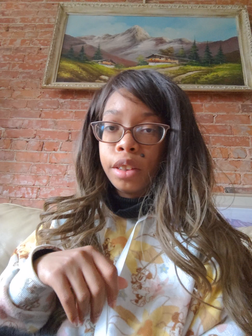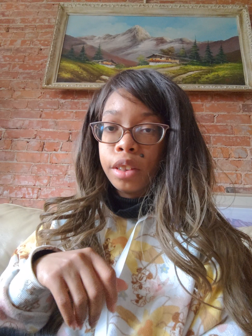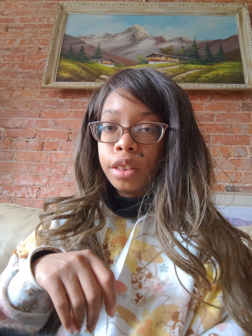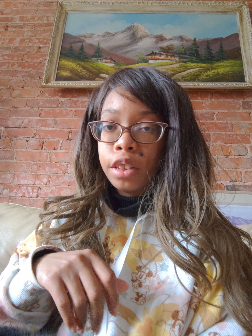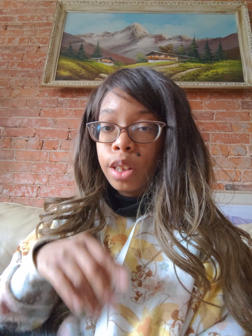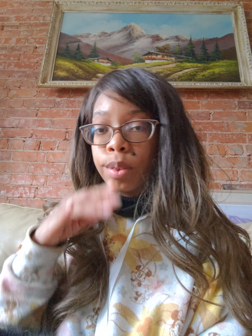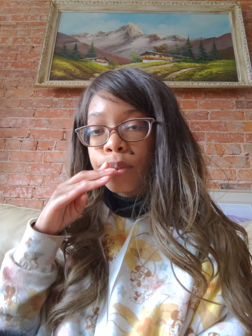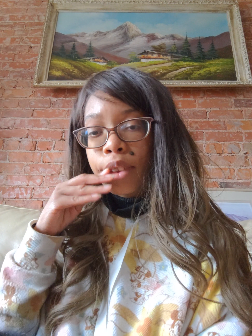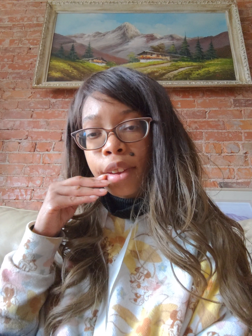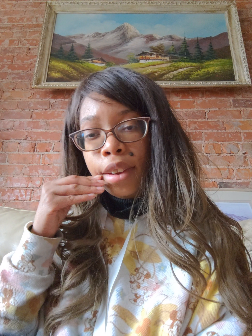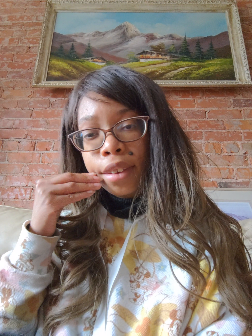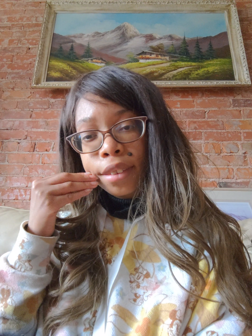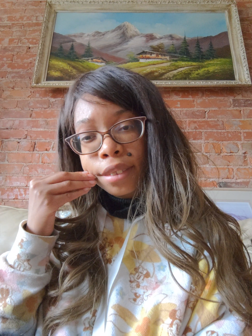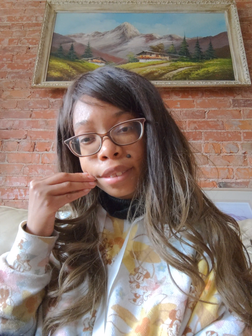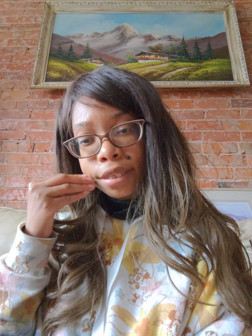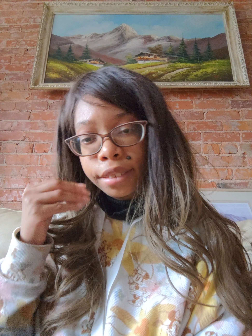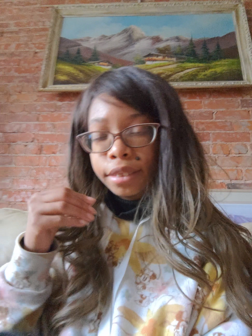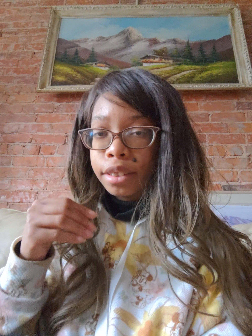smile